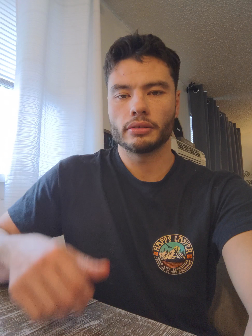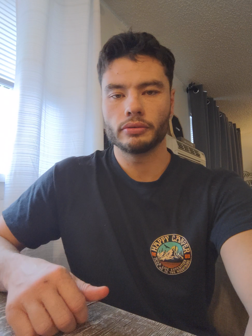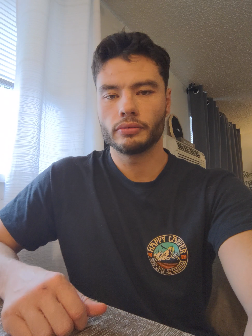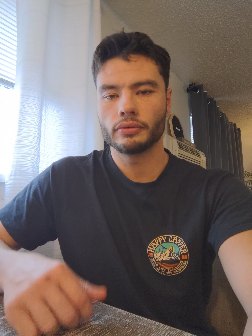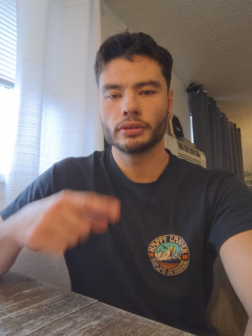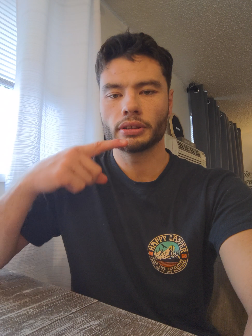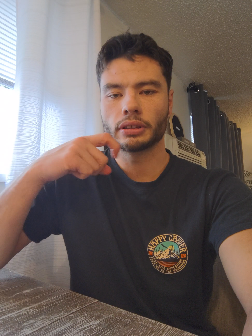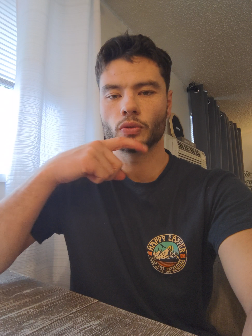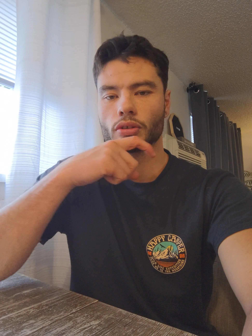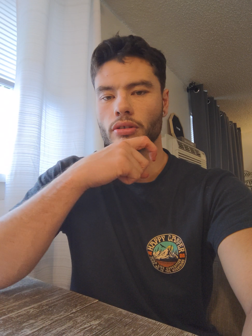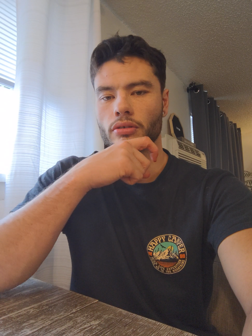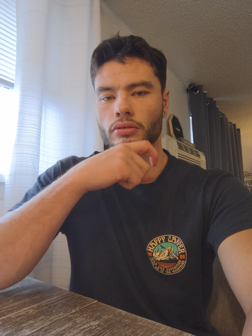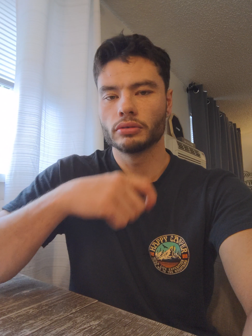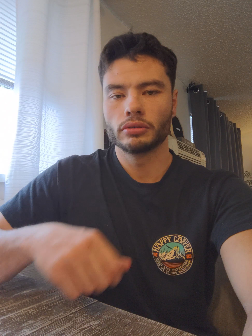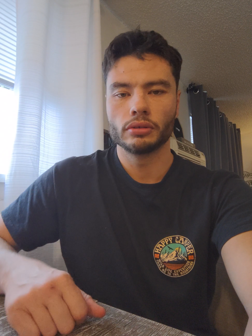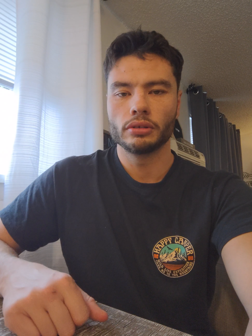cereal